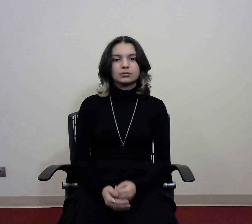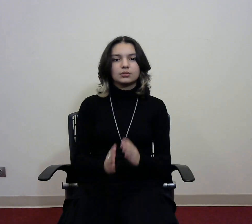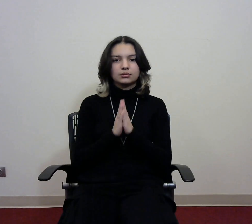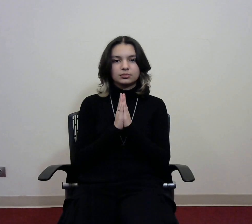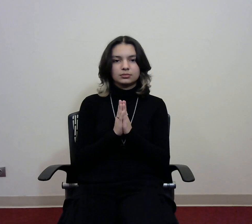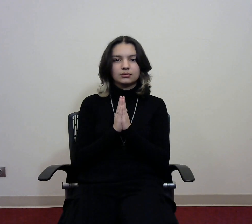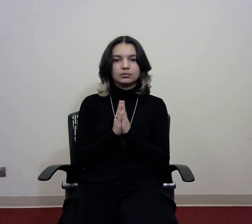xahiş